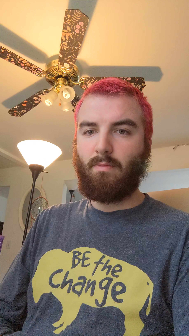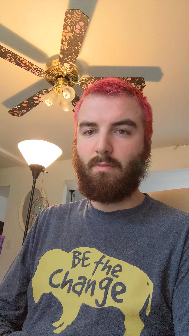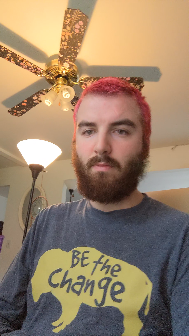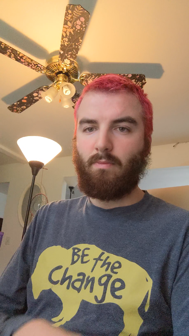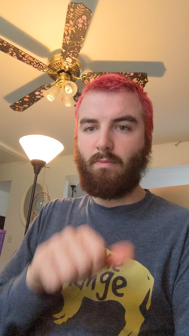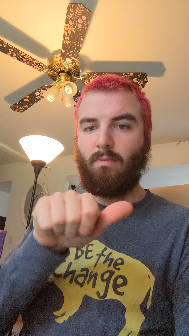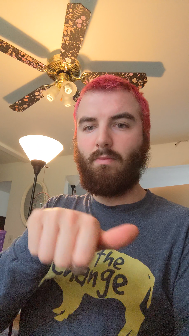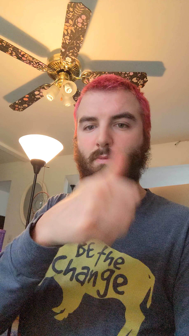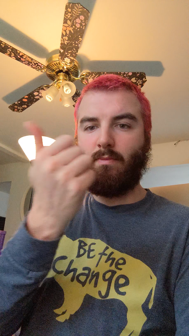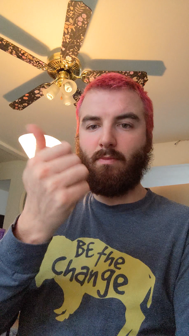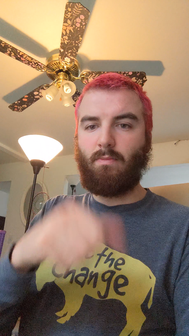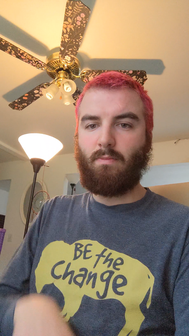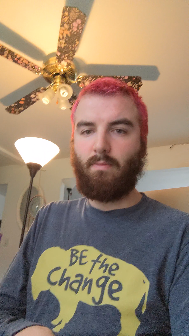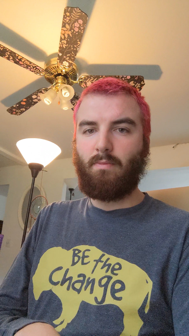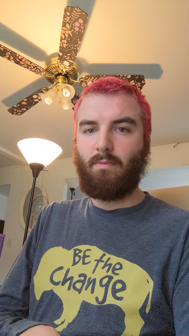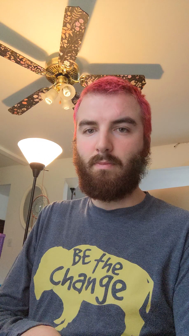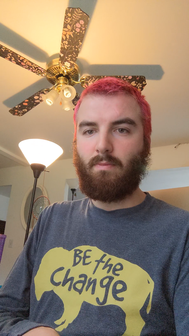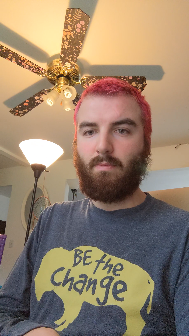other